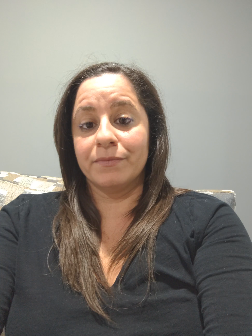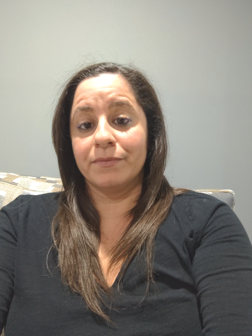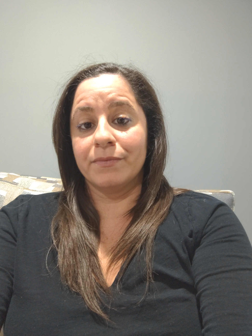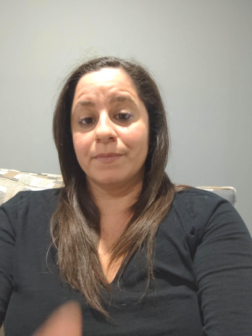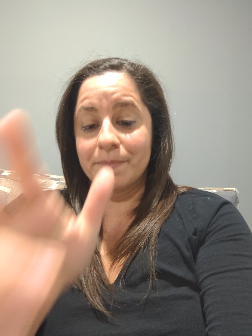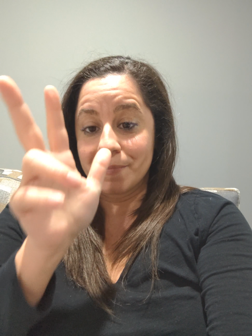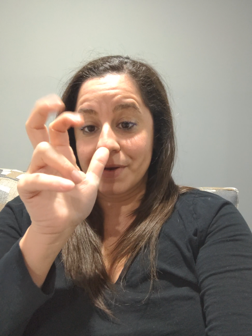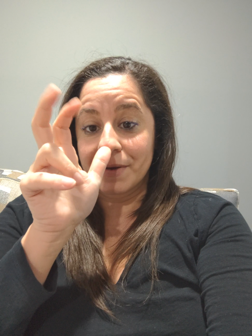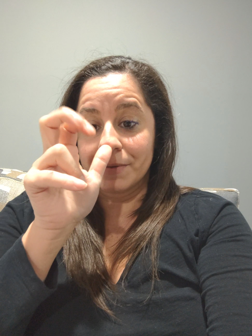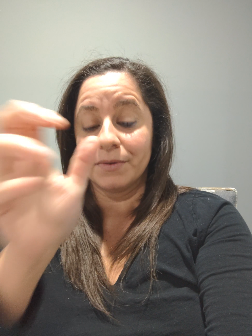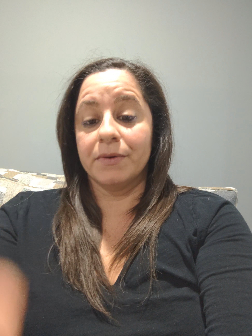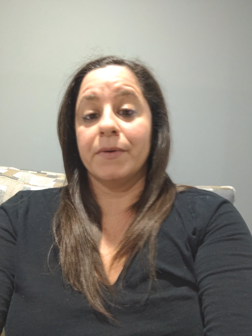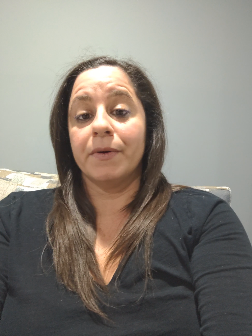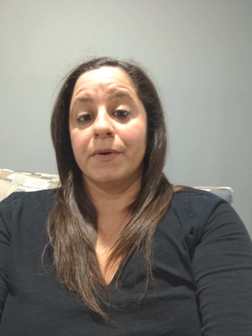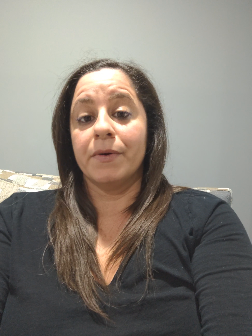bug